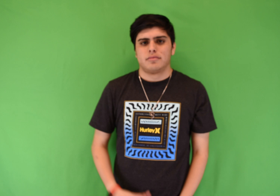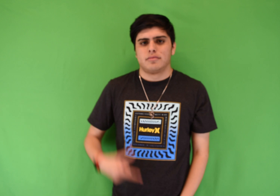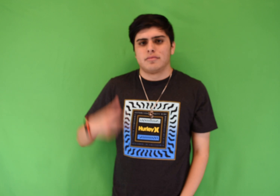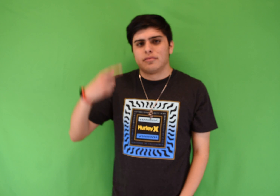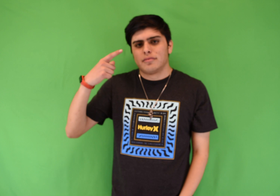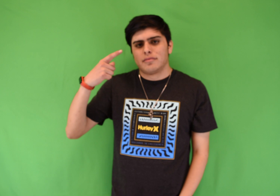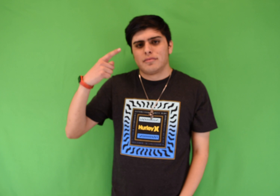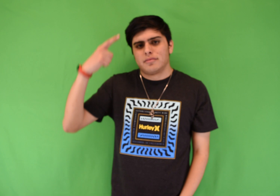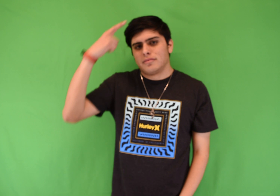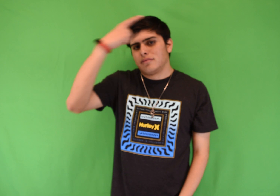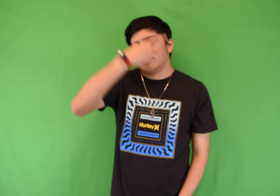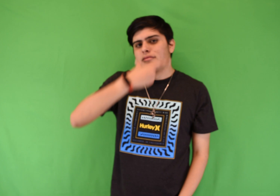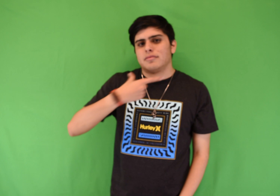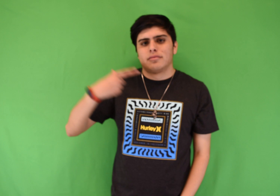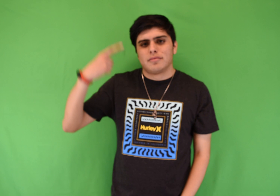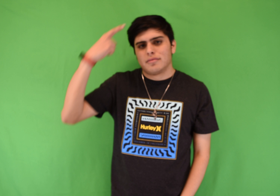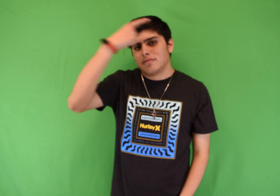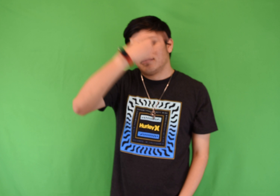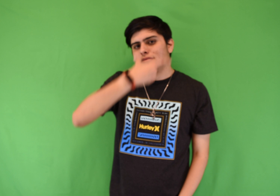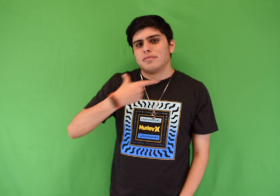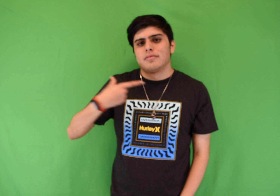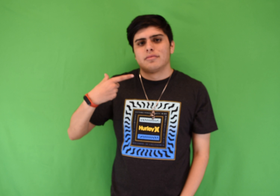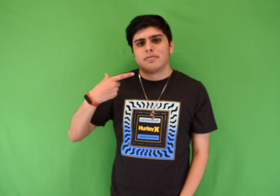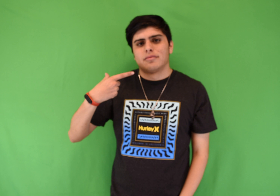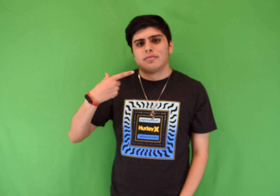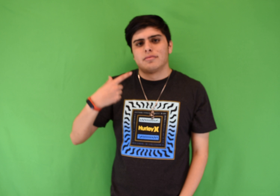rostro